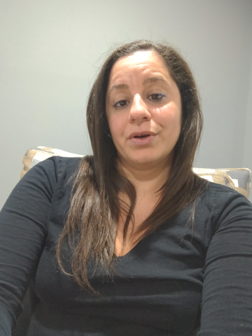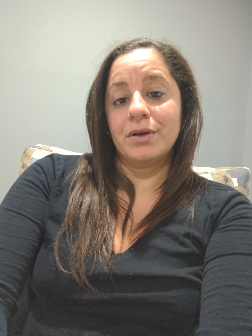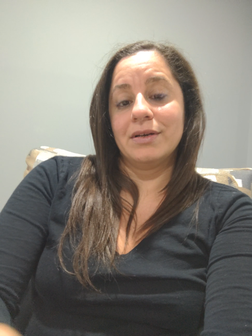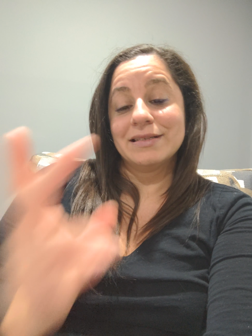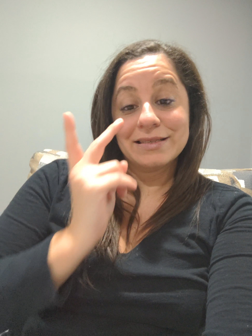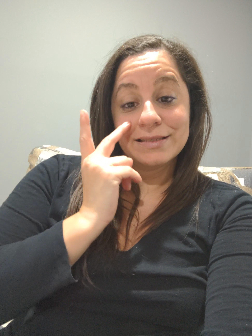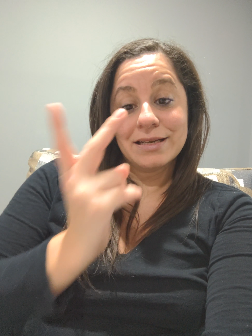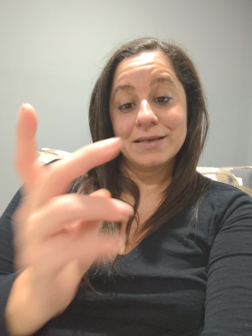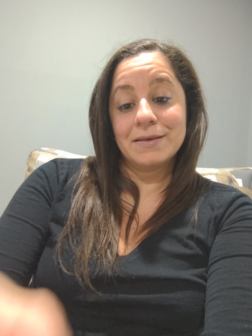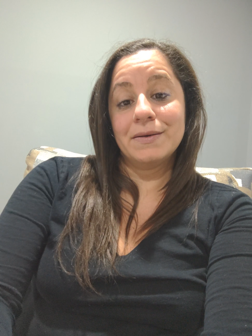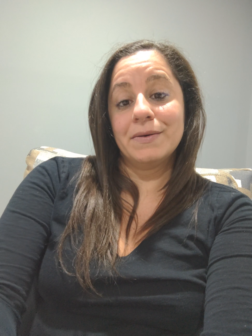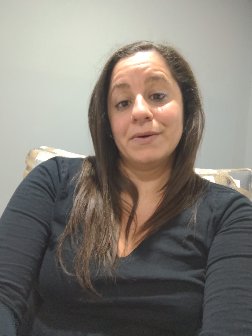see